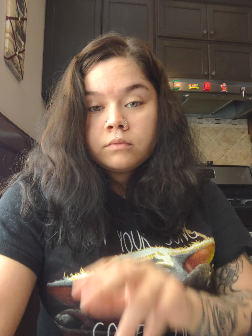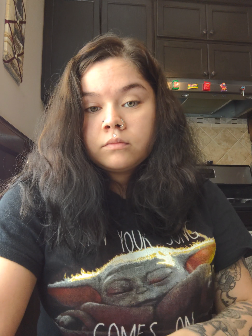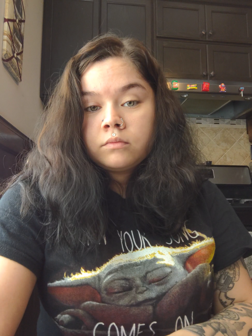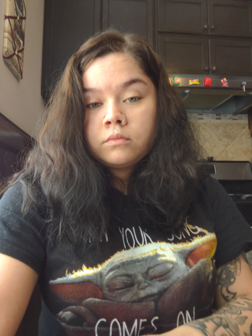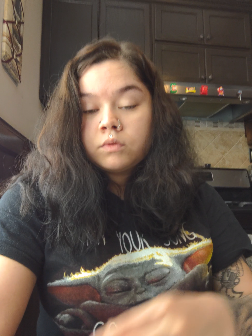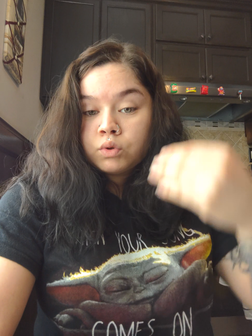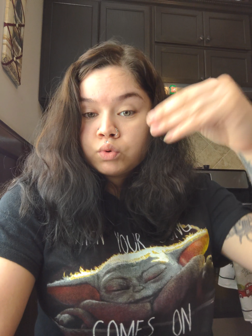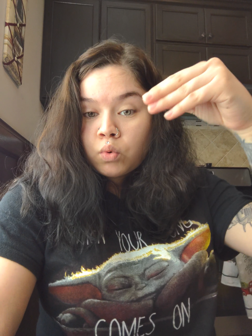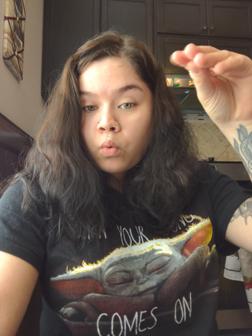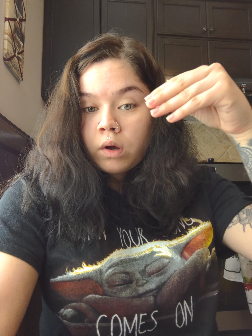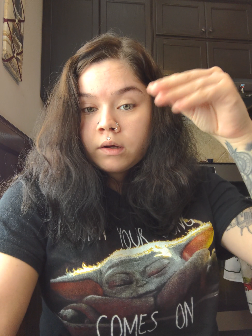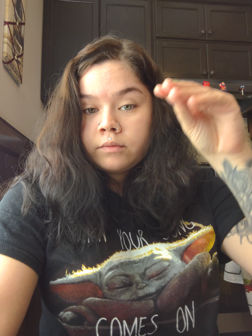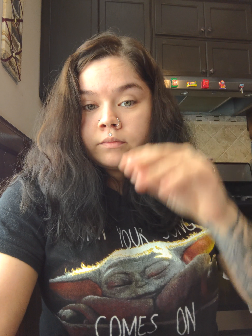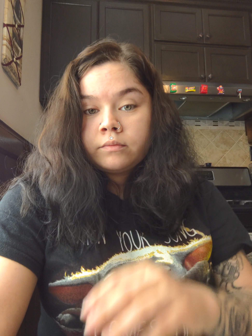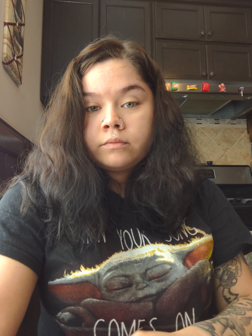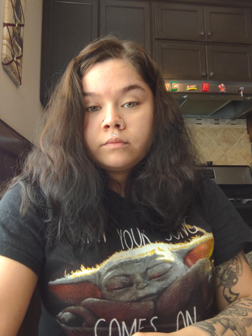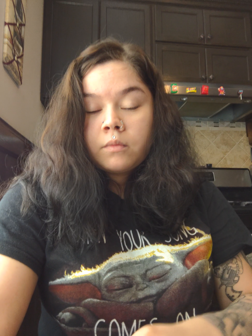store